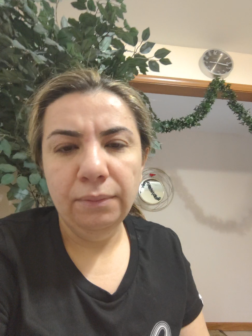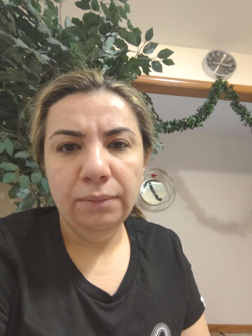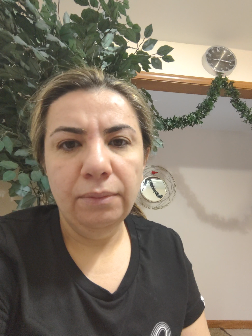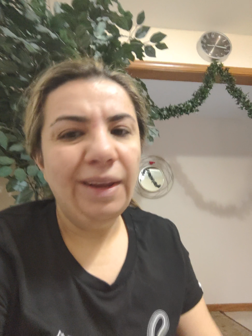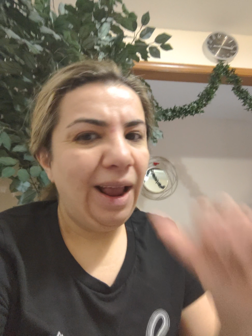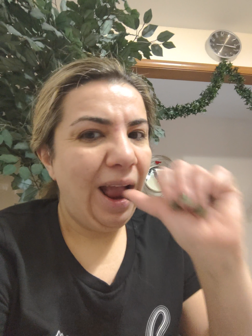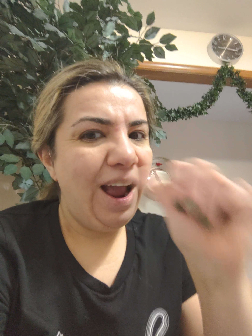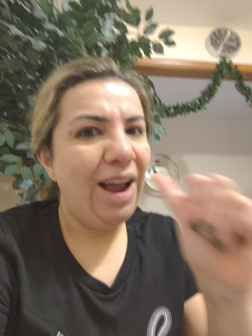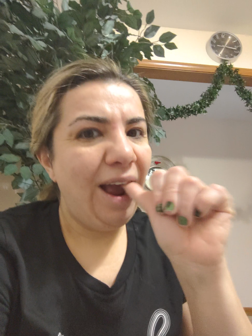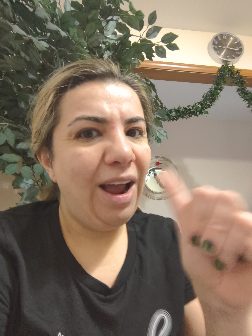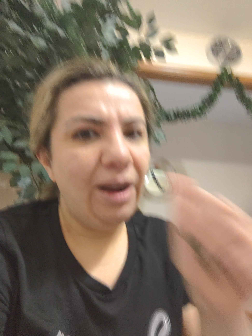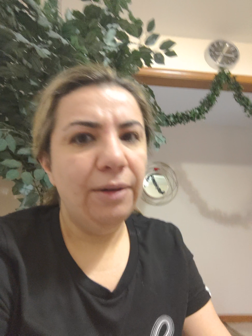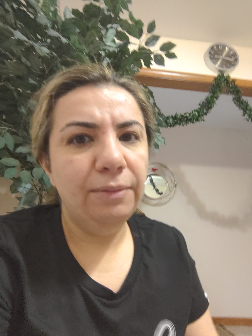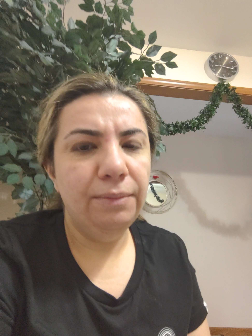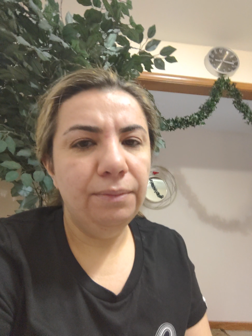nuts